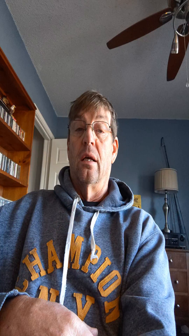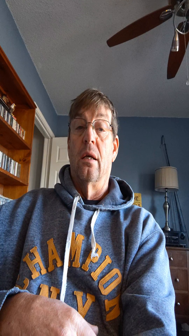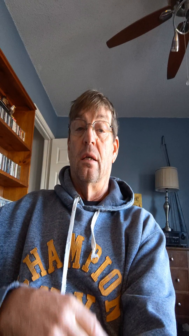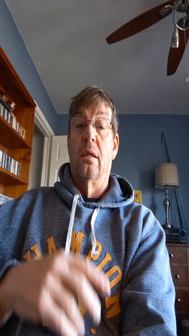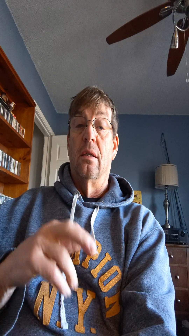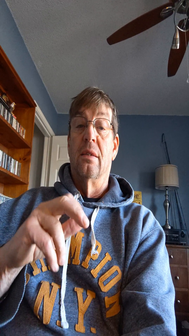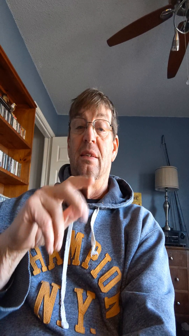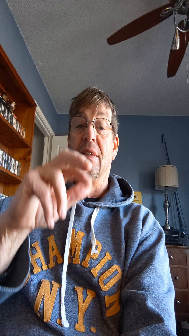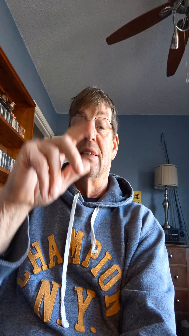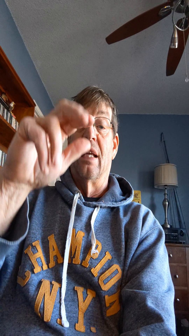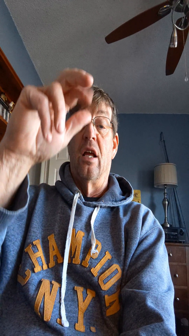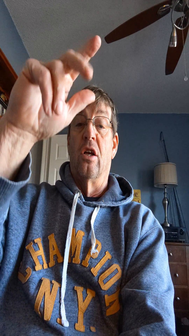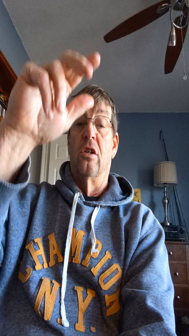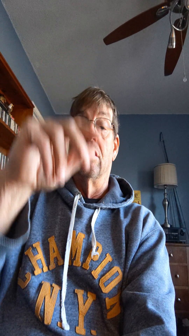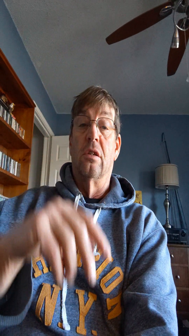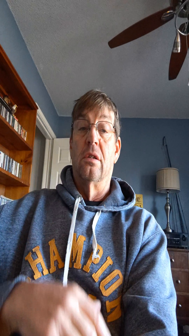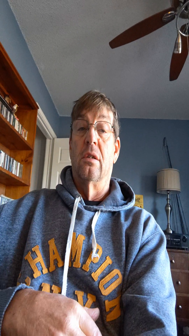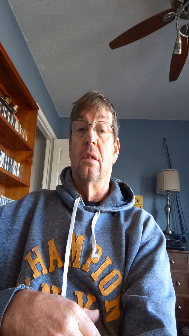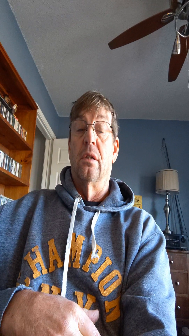stairs